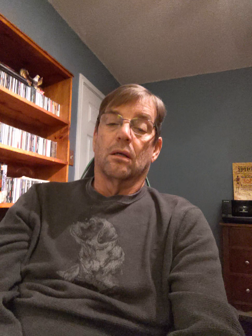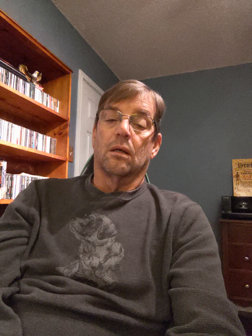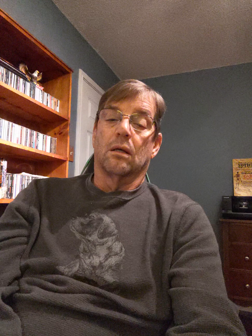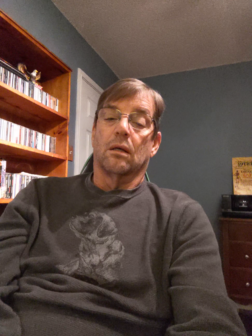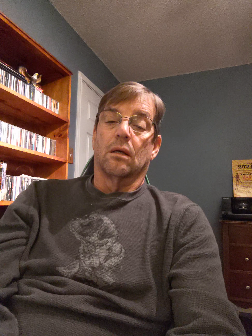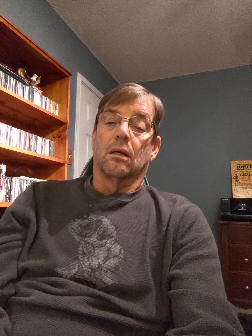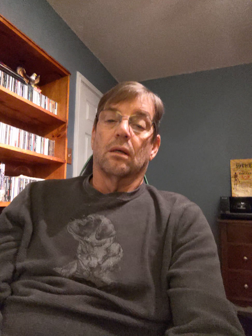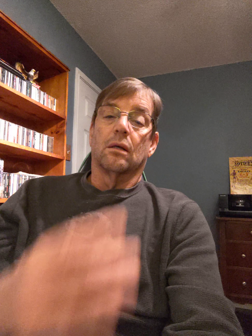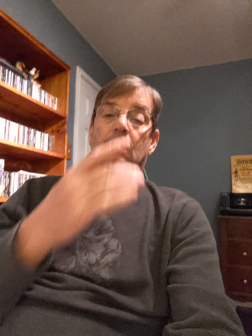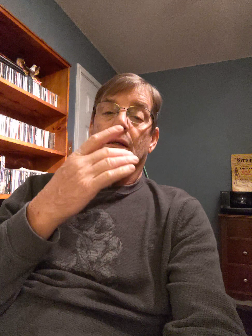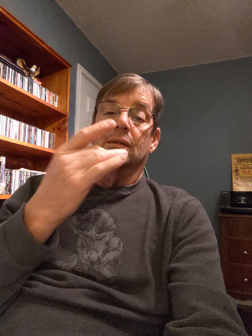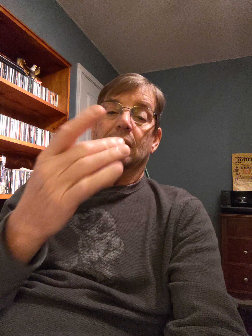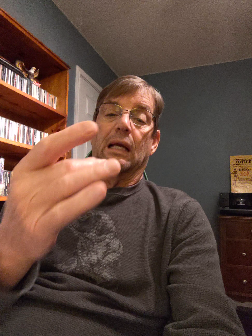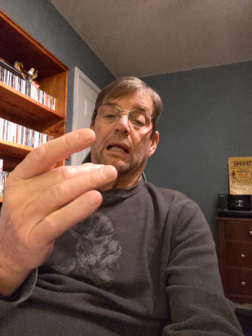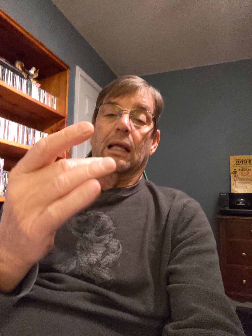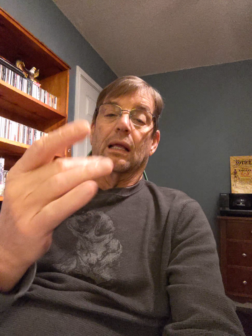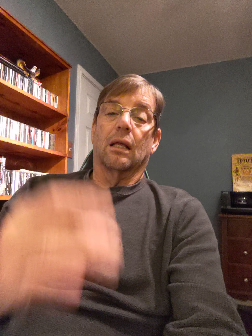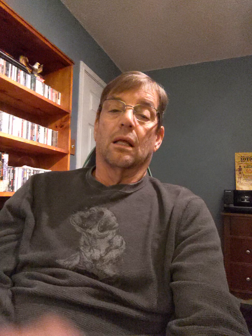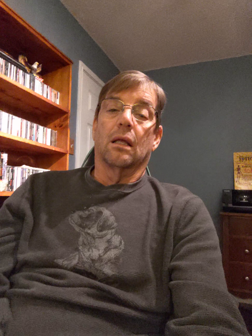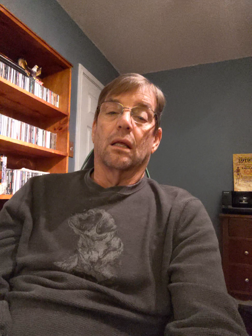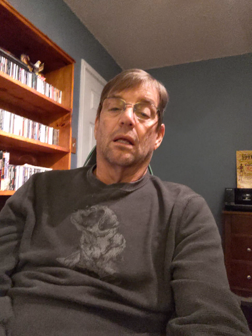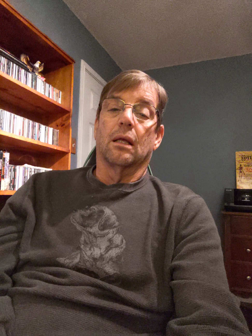sticky